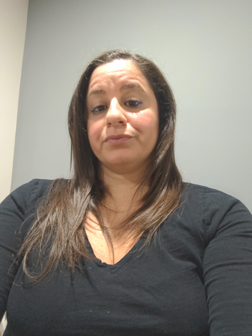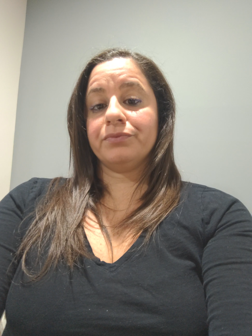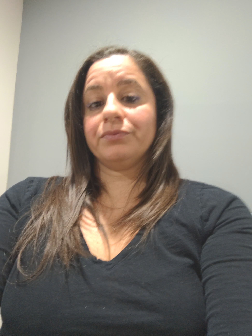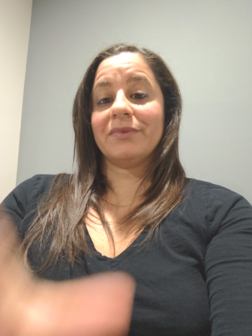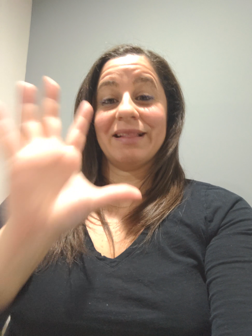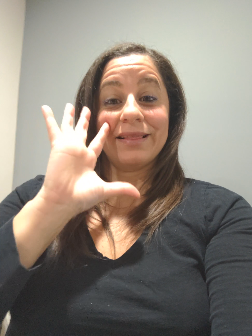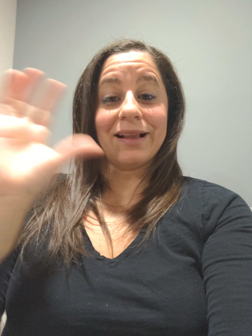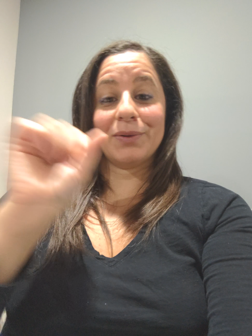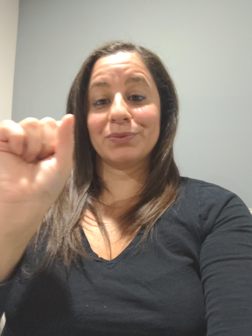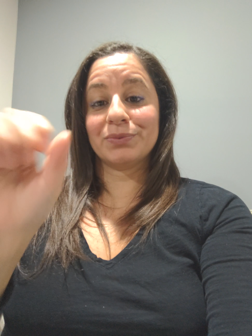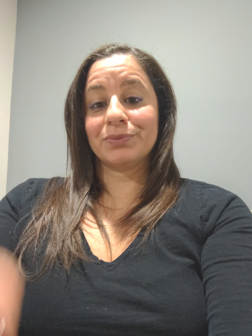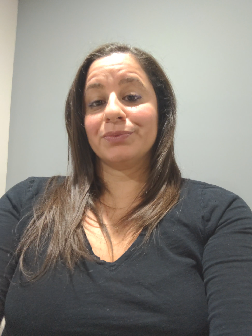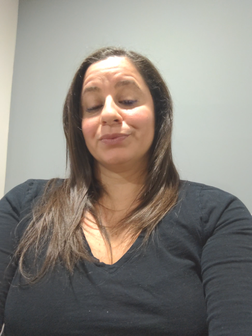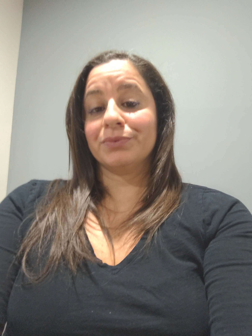loud